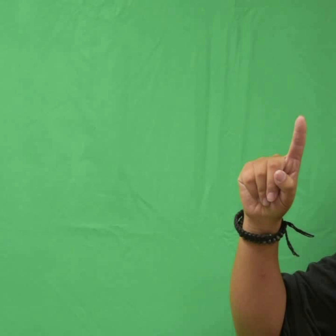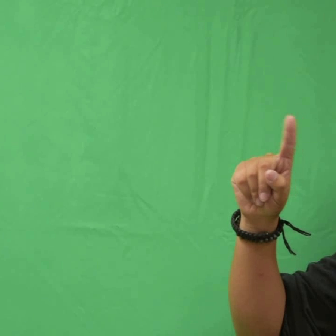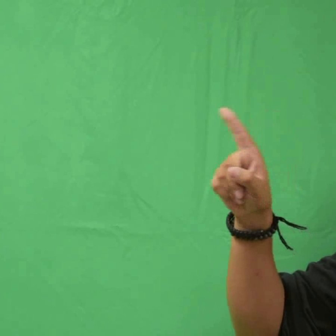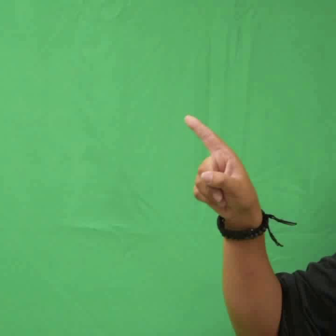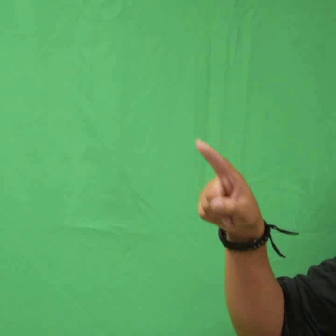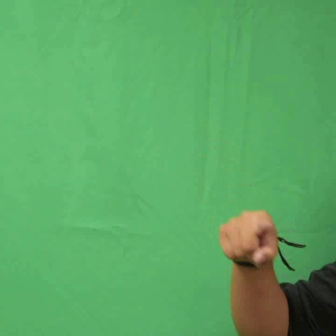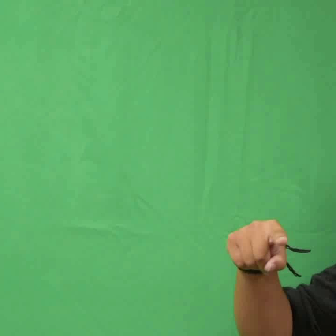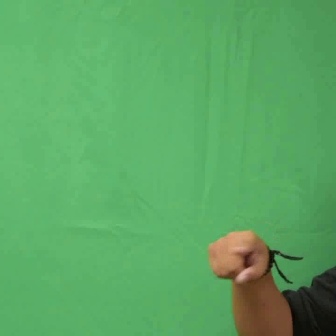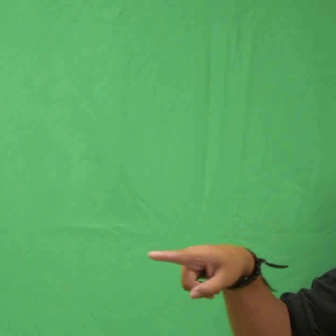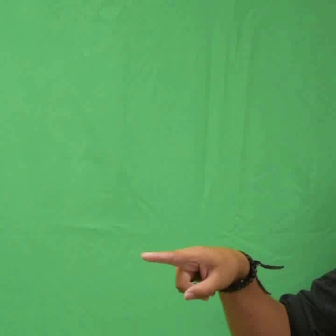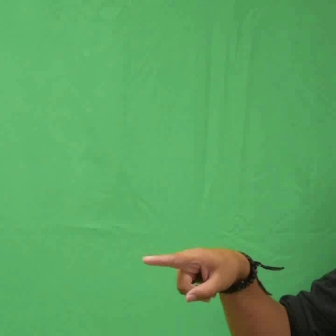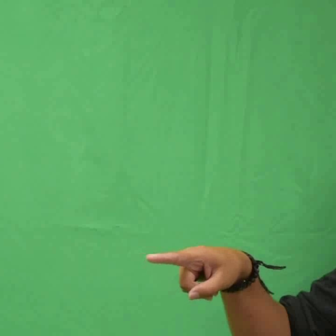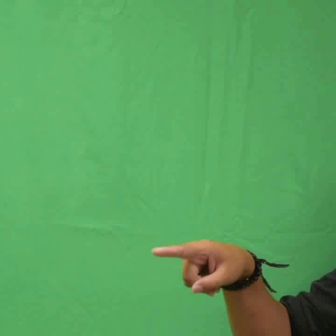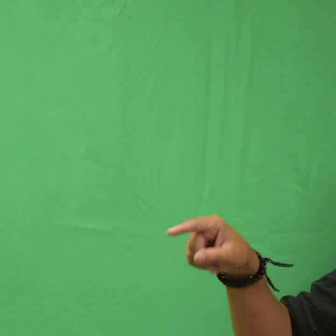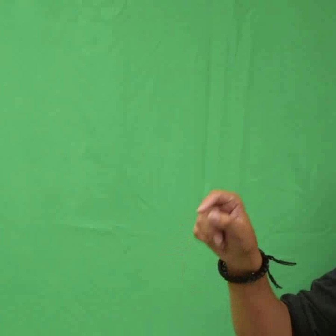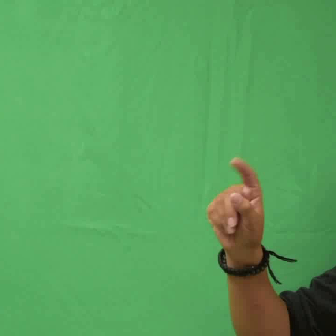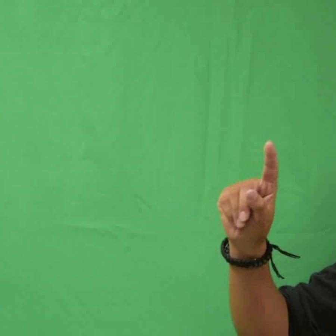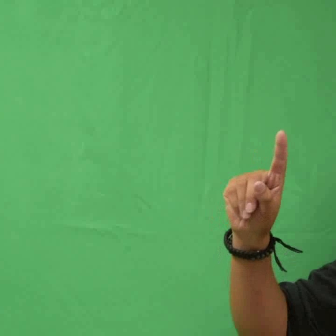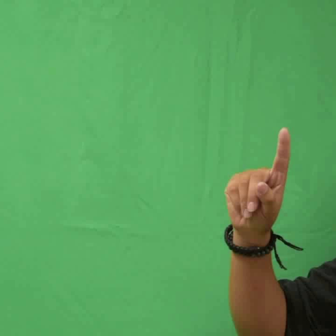Z